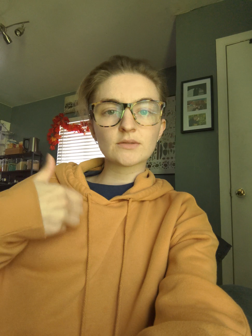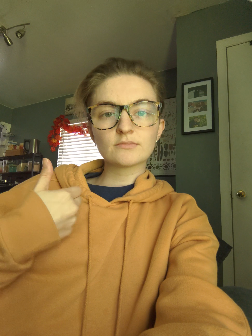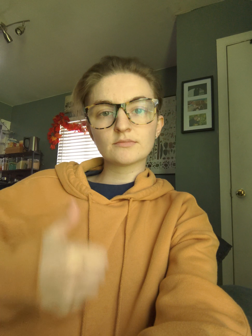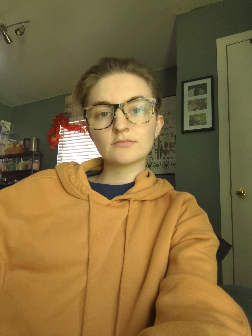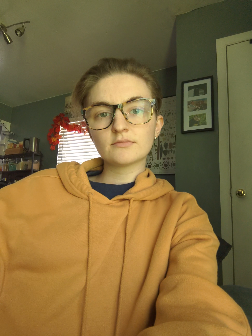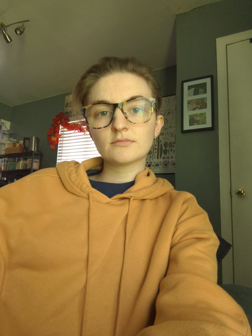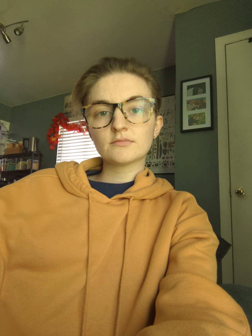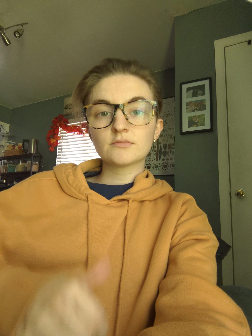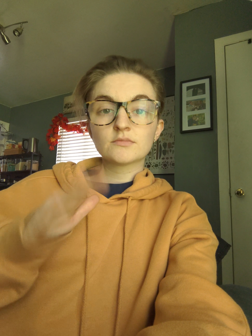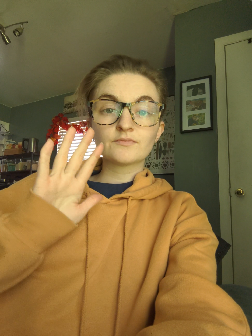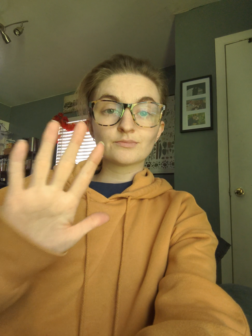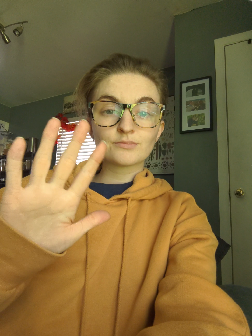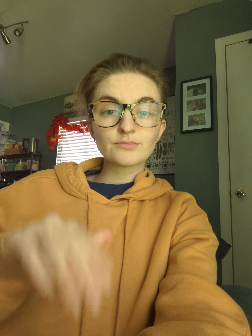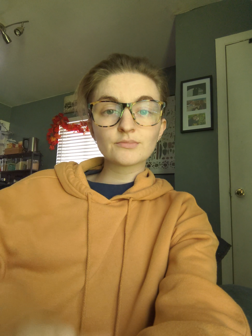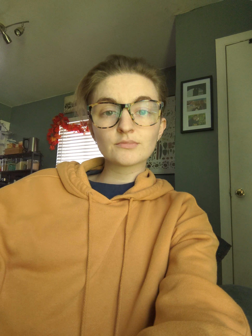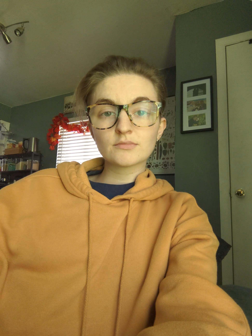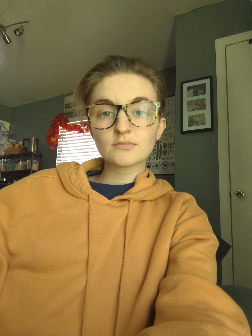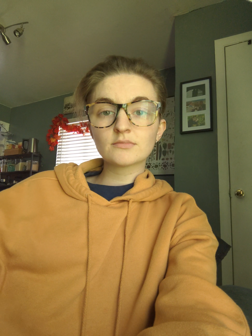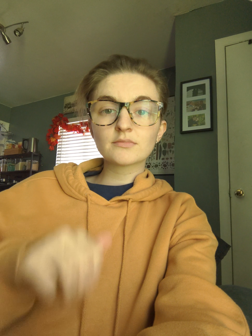give me five